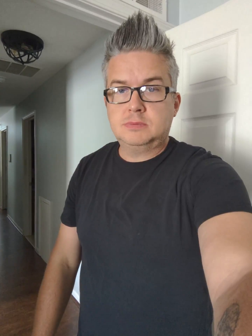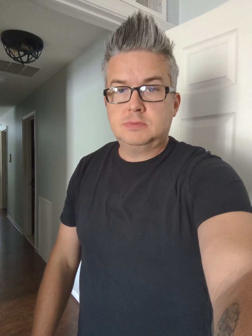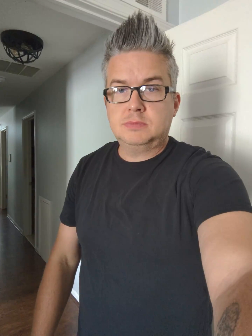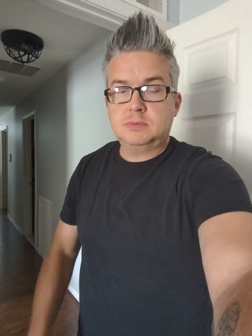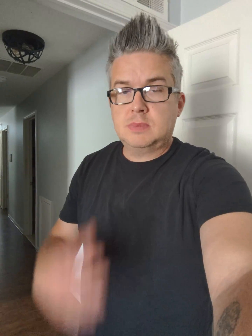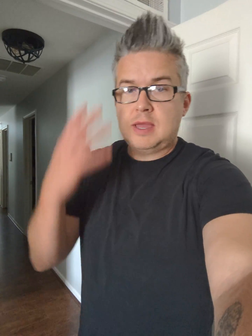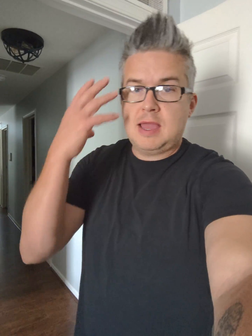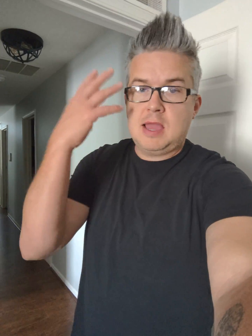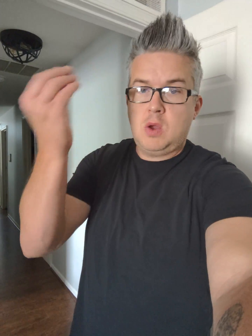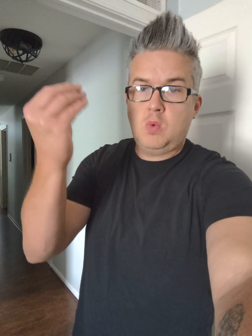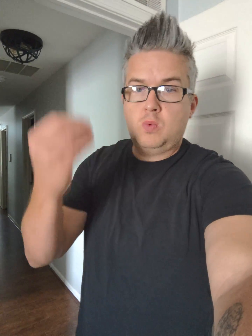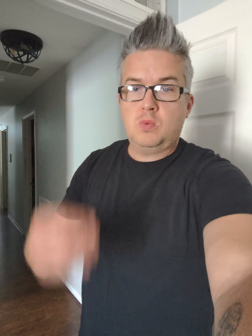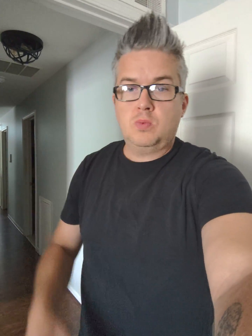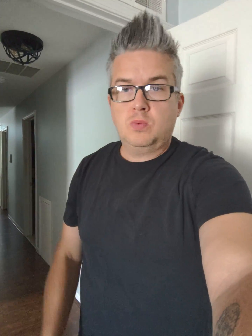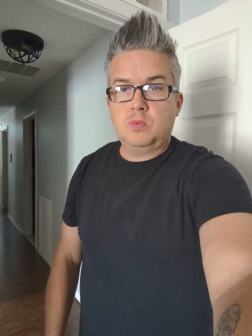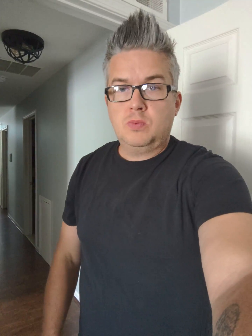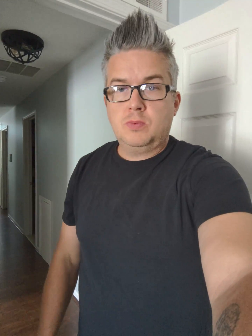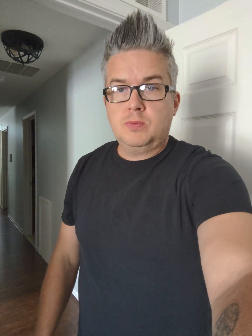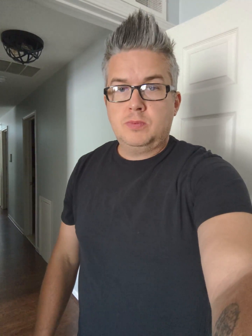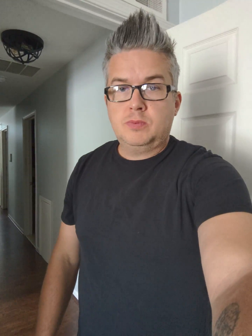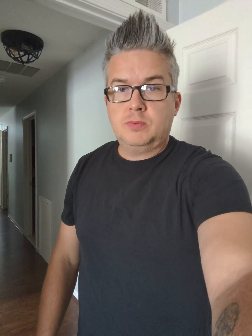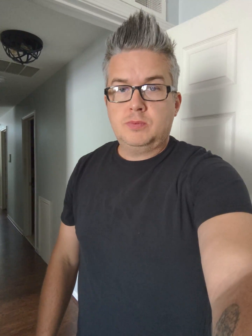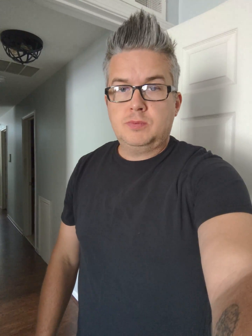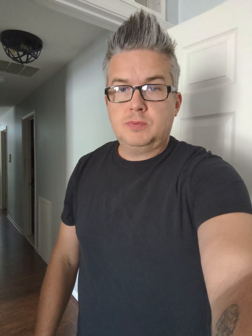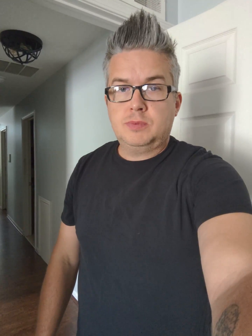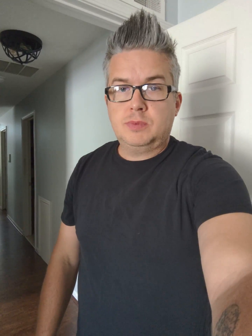going to